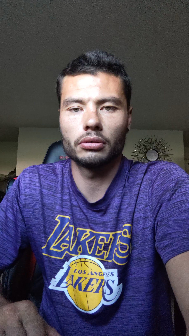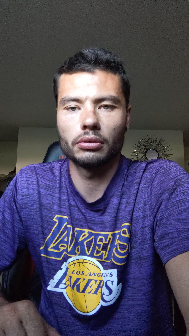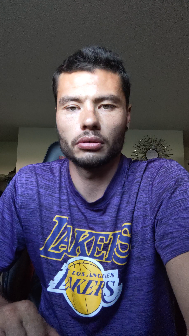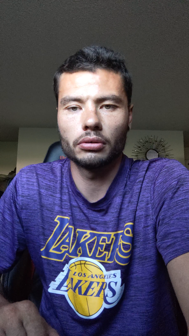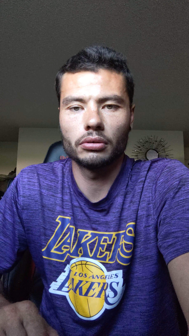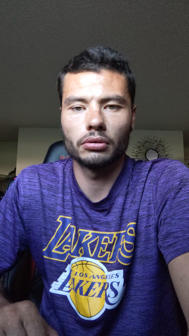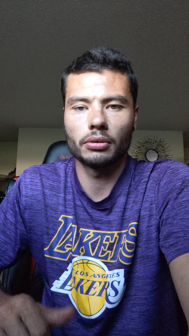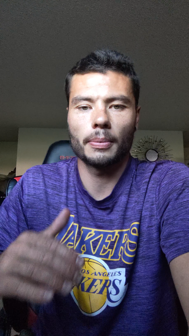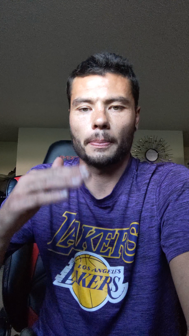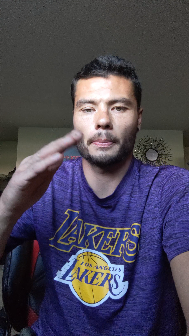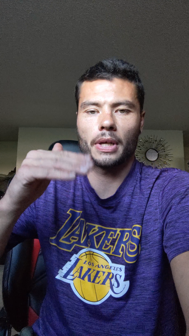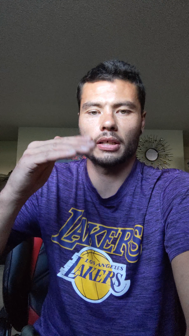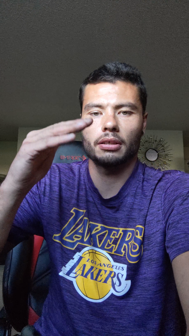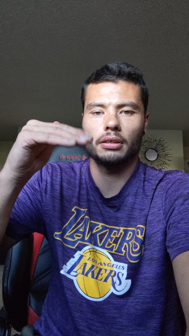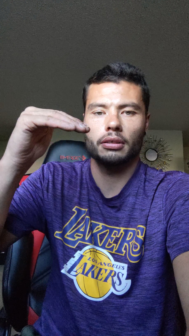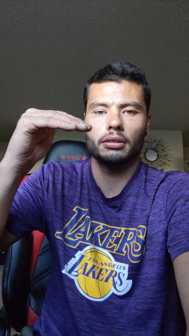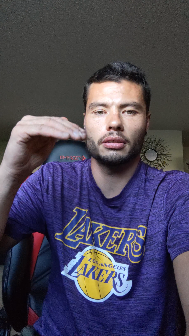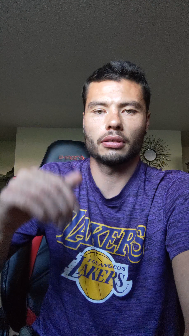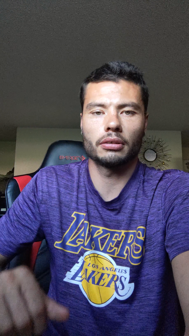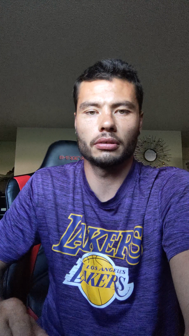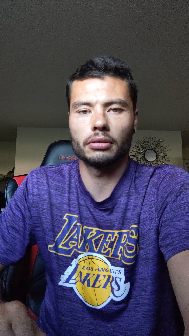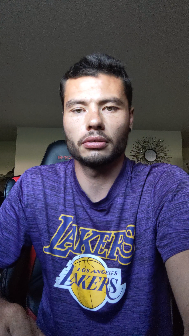build